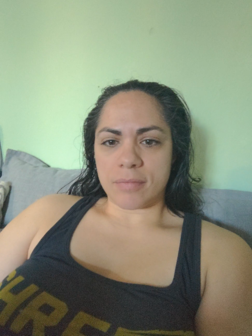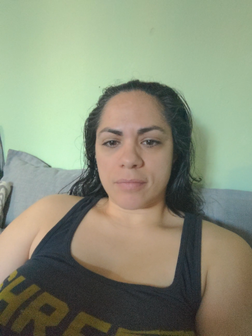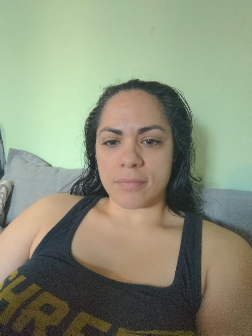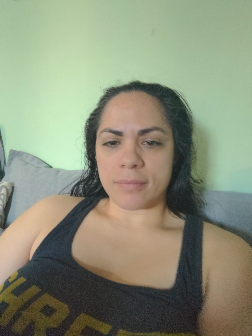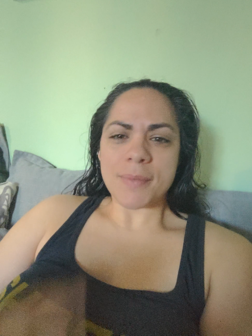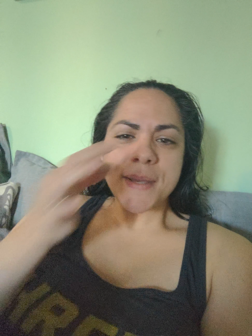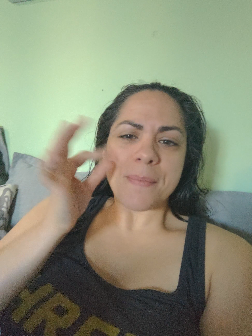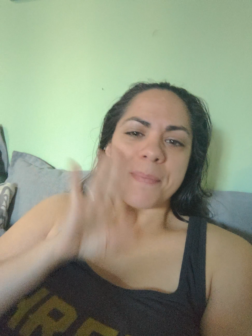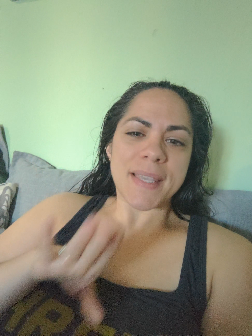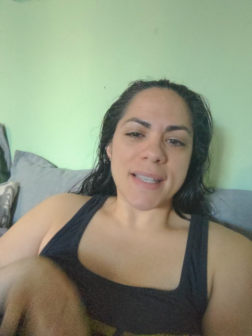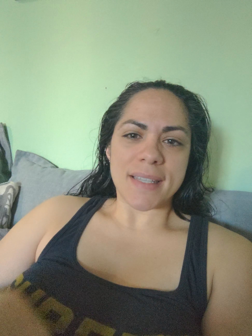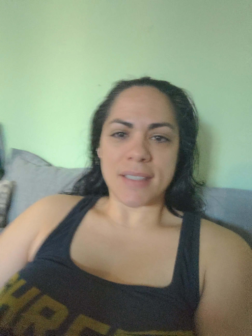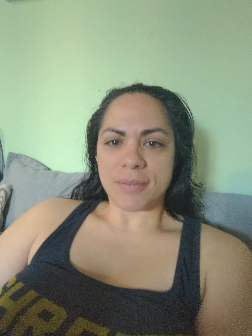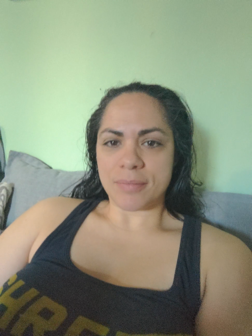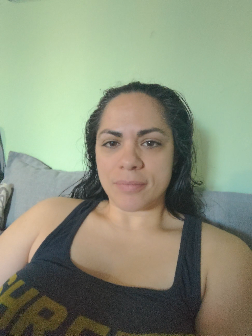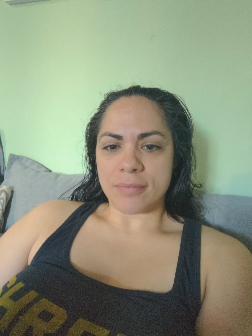bee